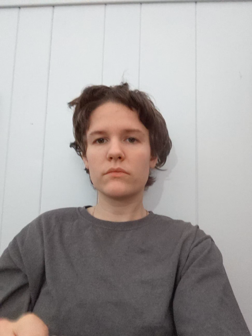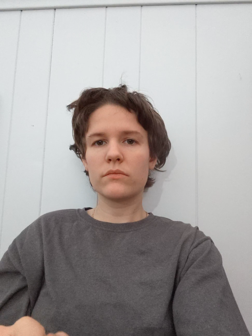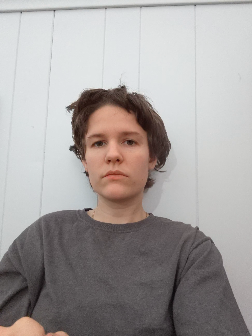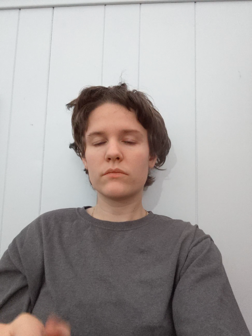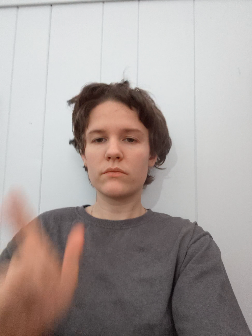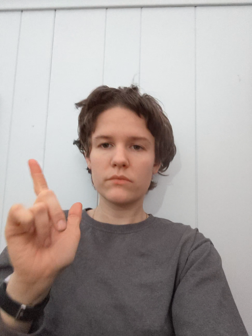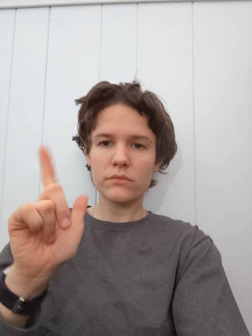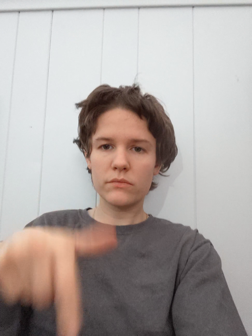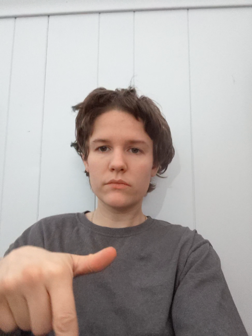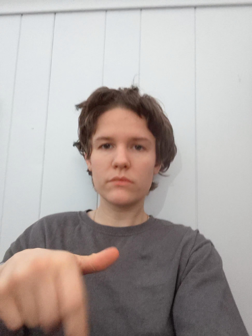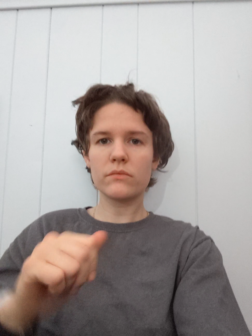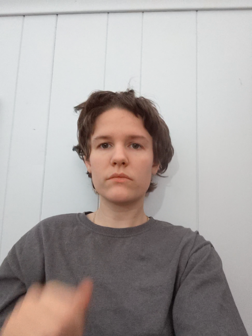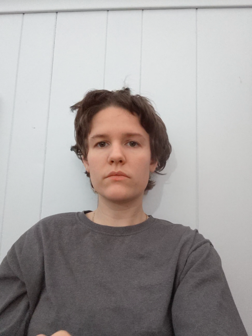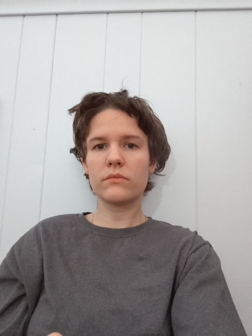later